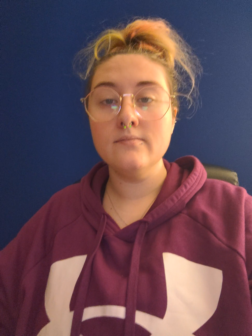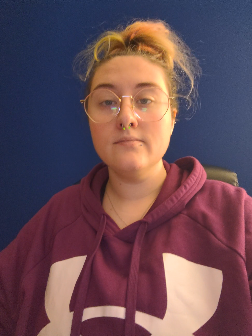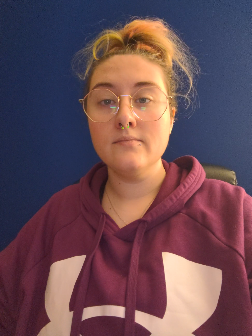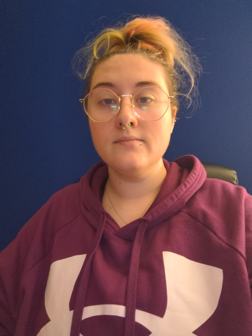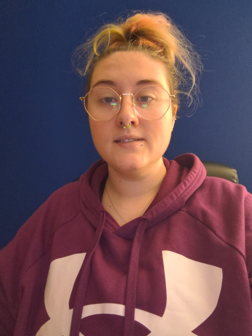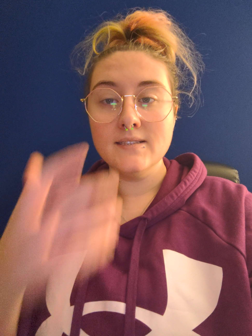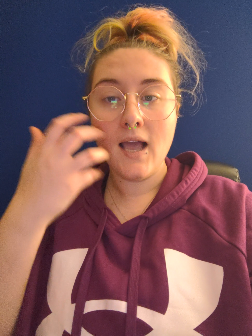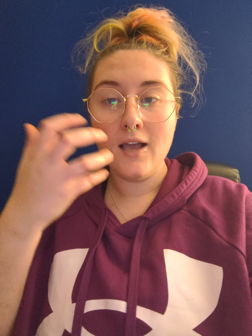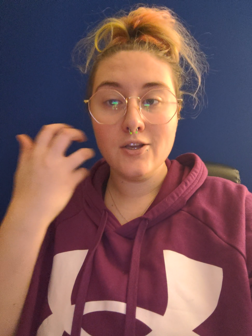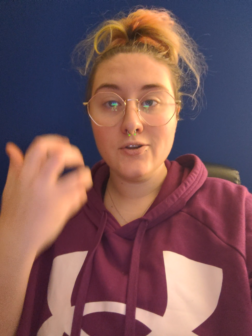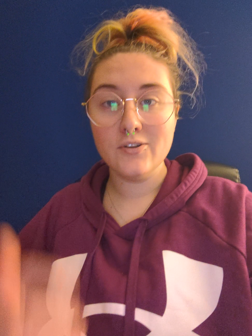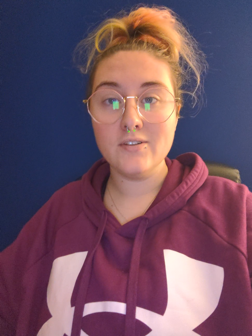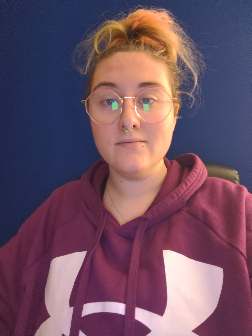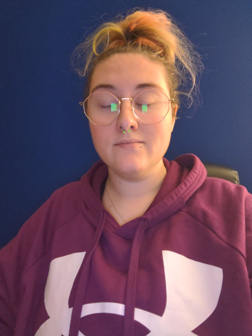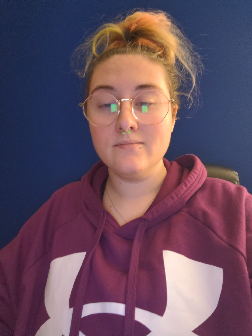tiger